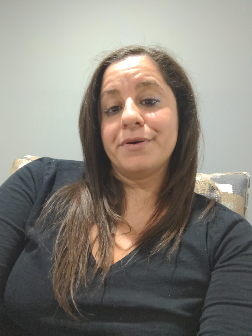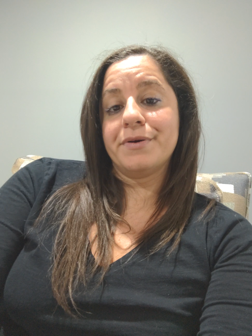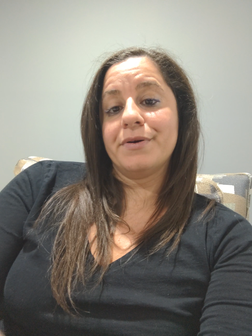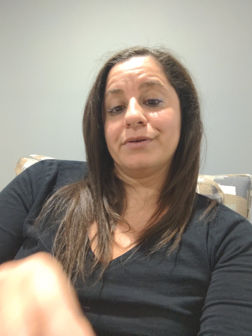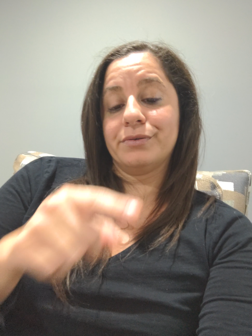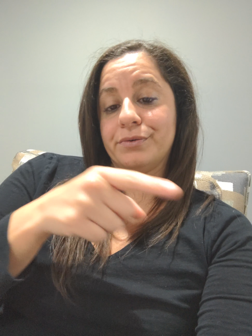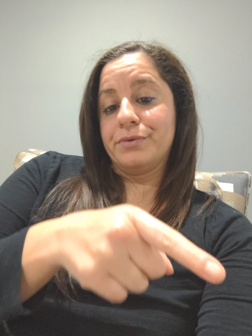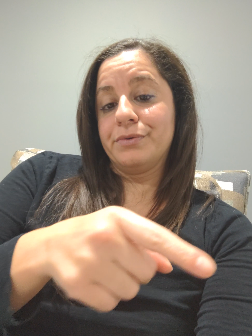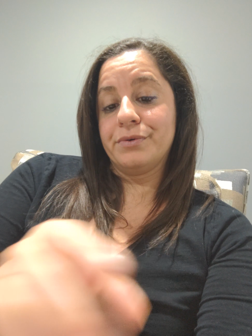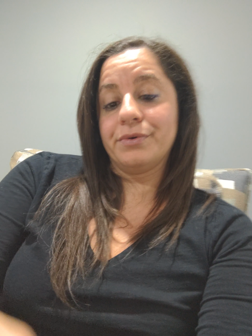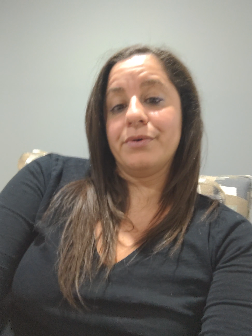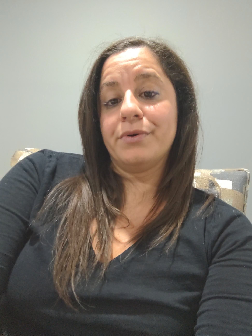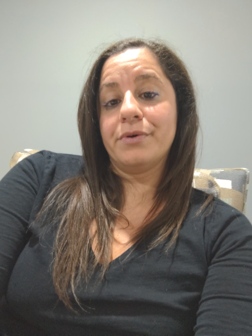he/she/it